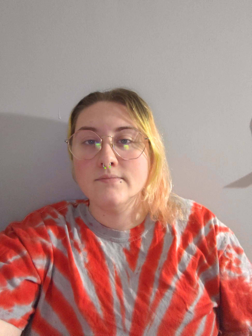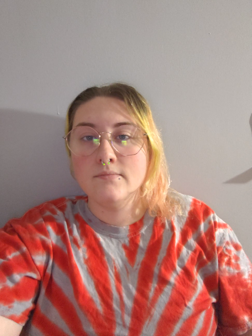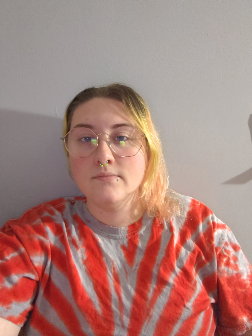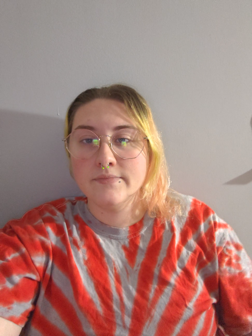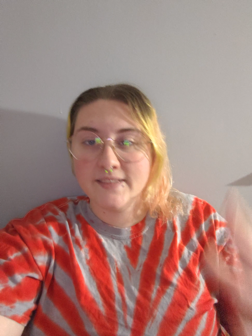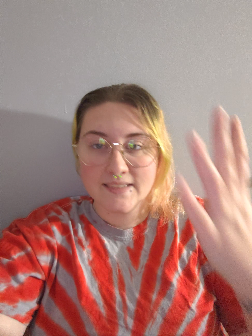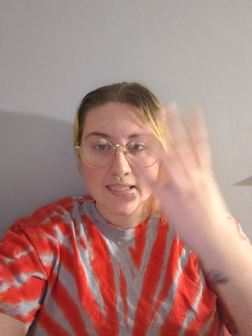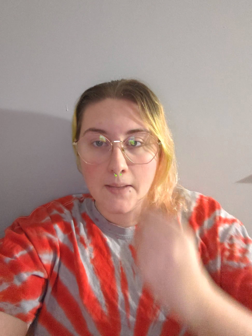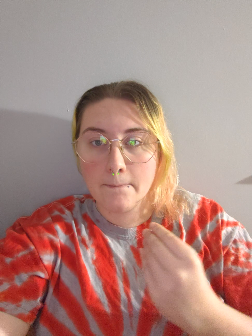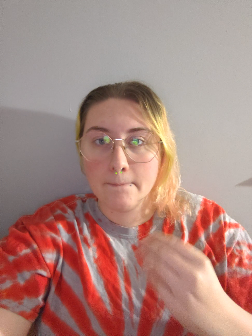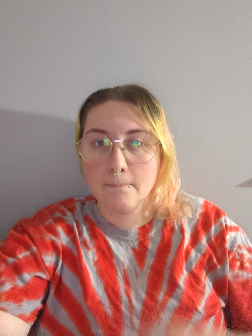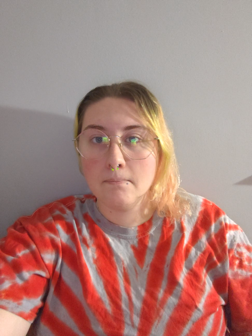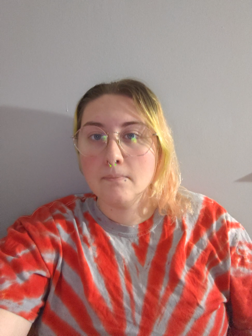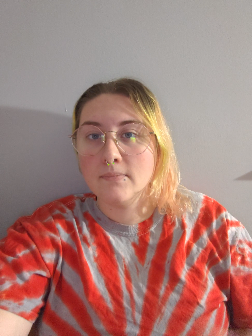sleep